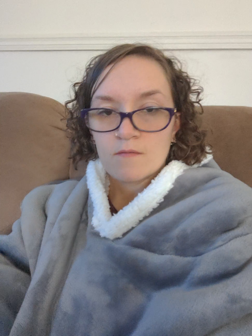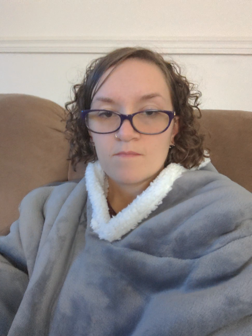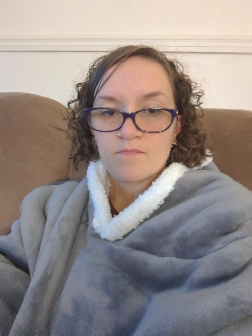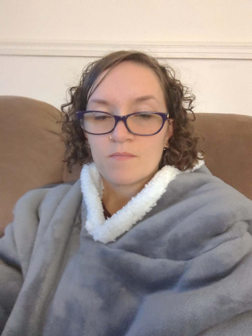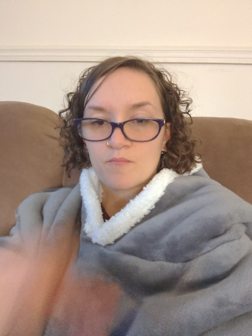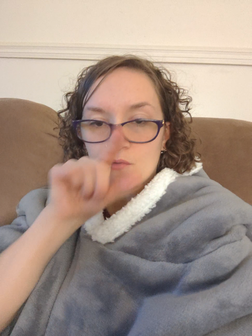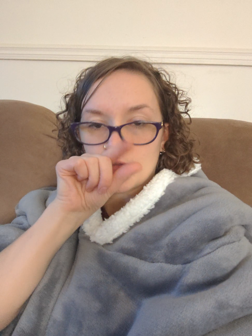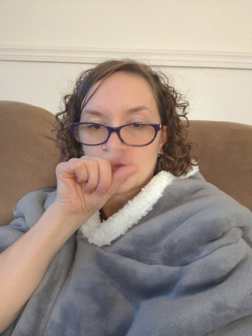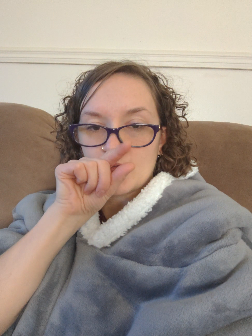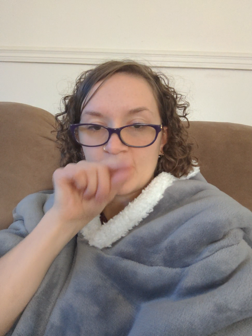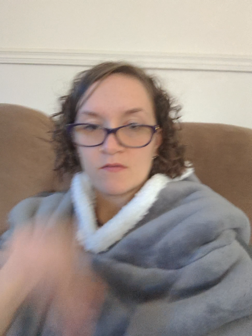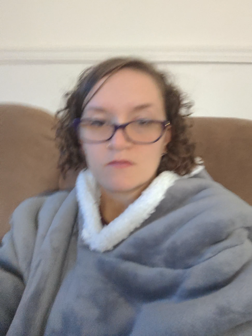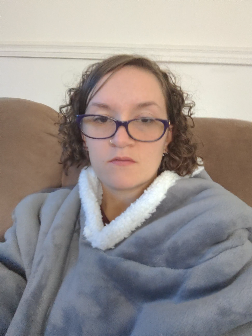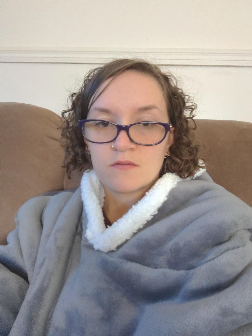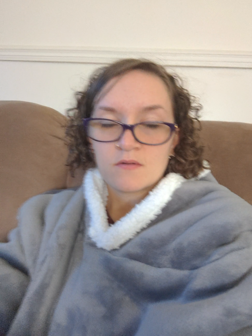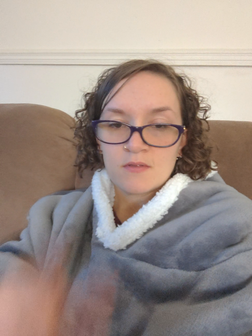bird